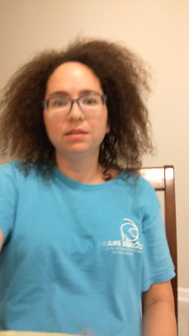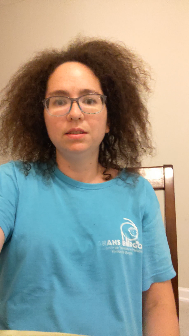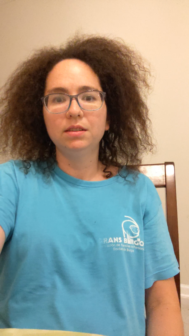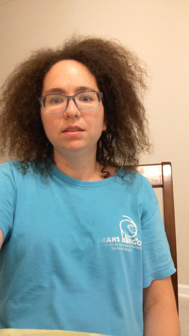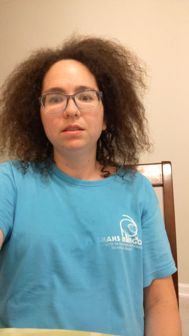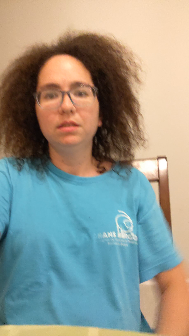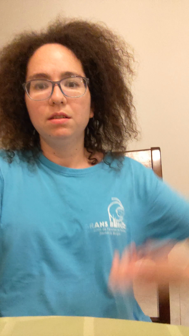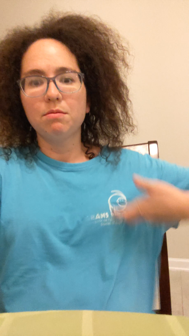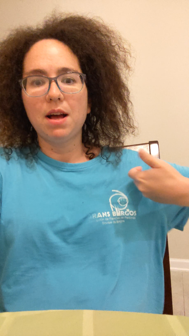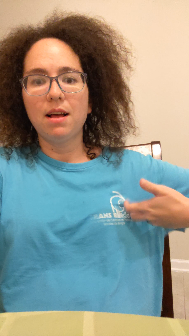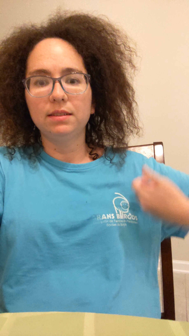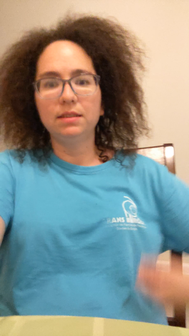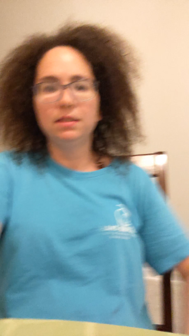monkey